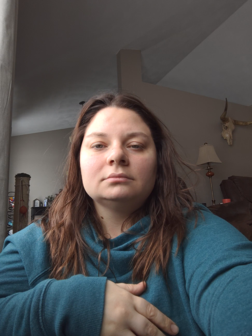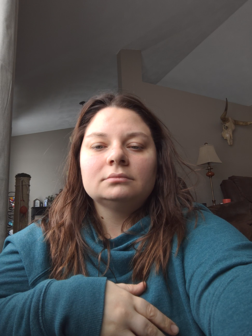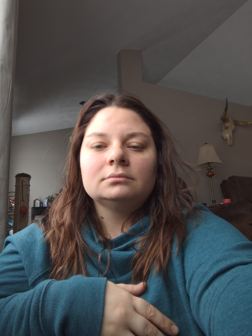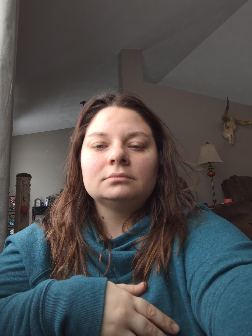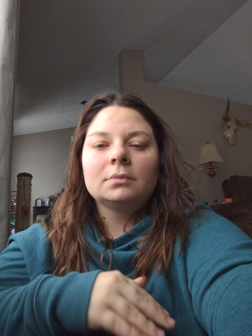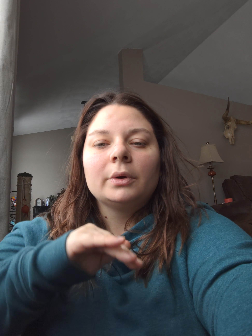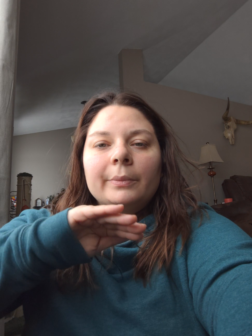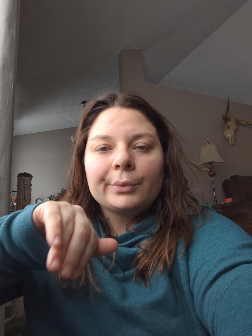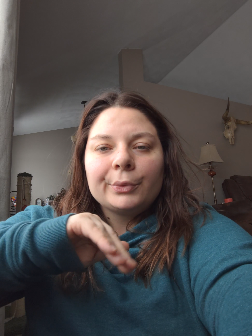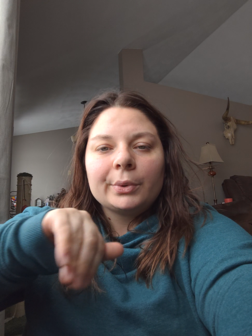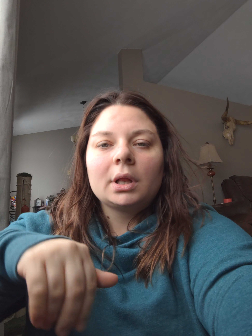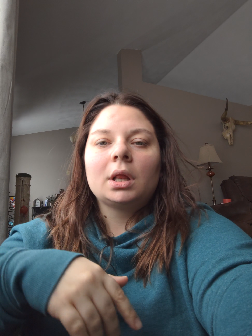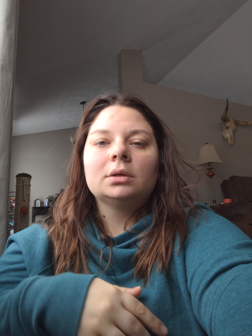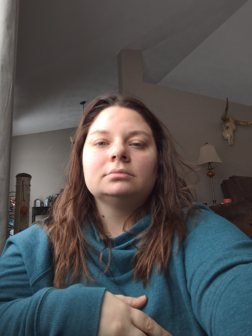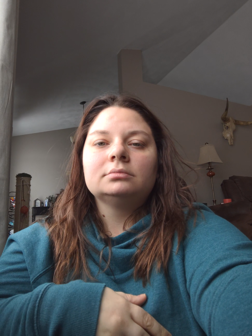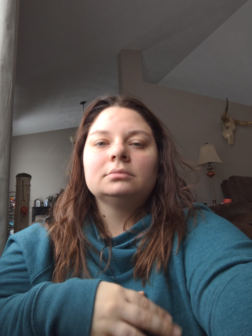pool